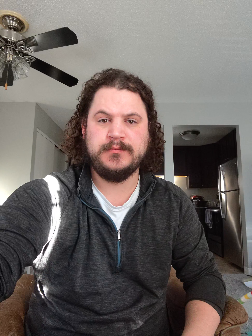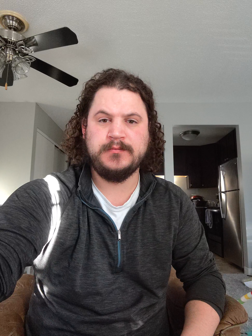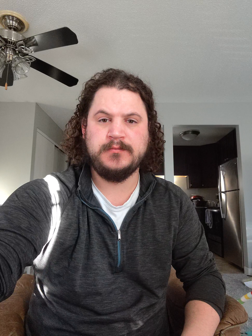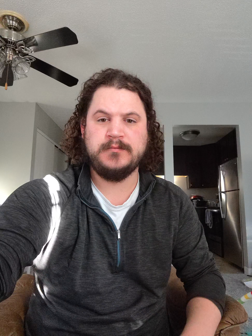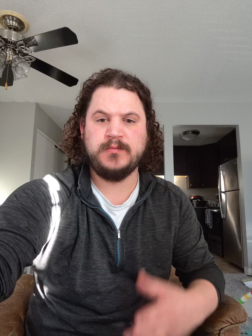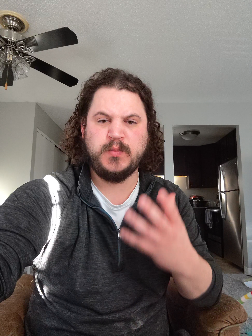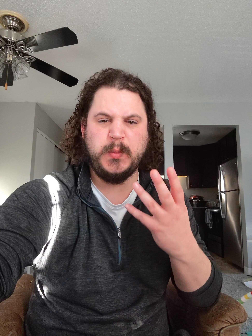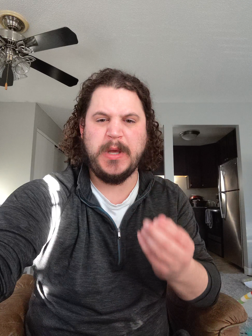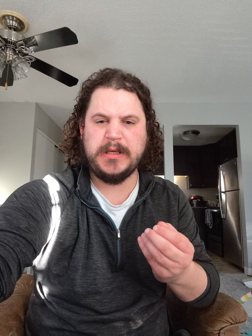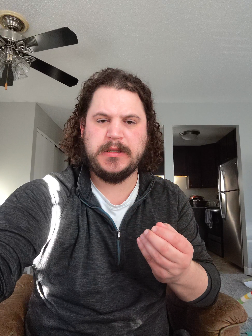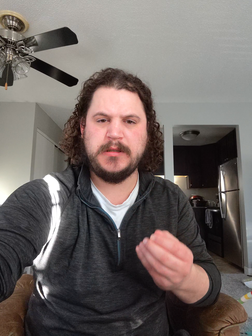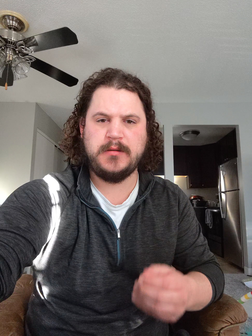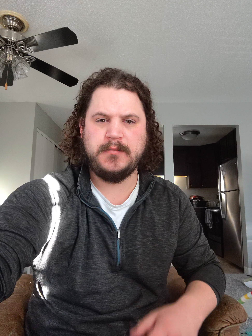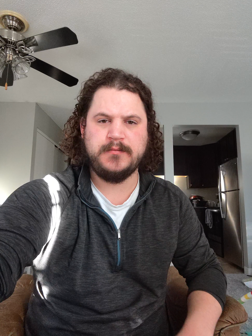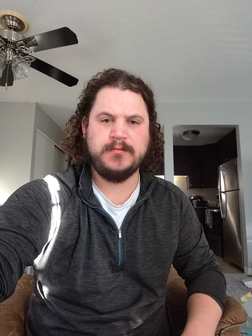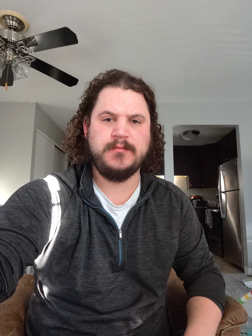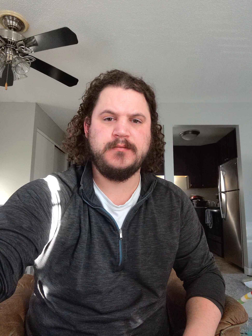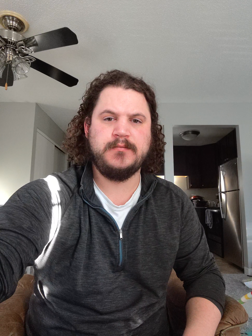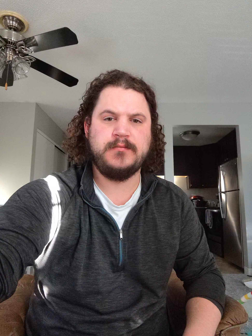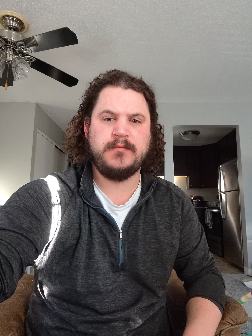wet